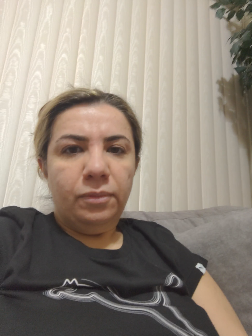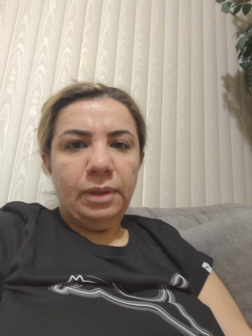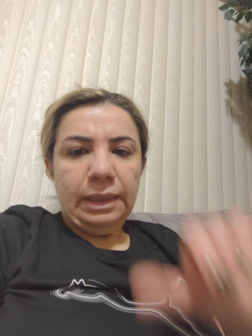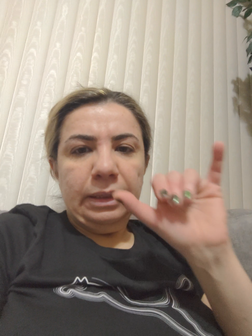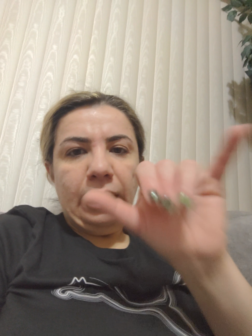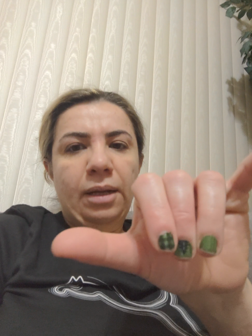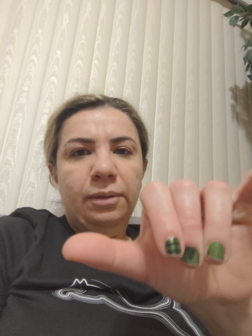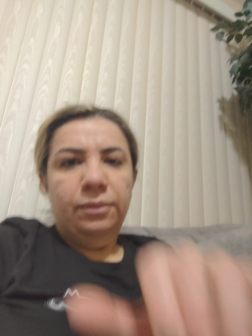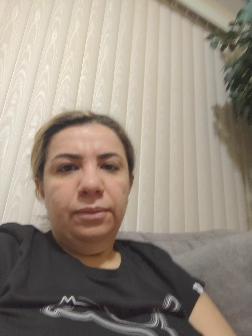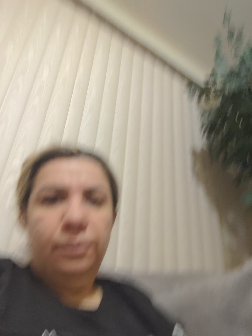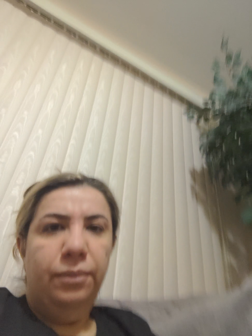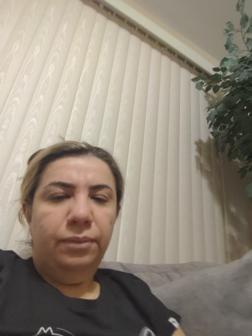stay